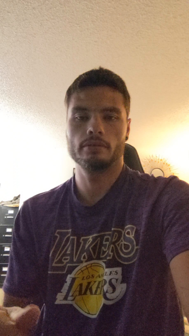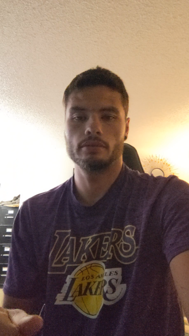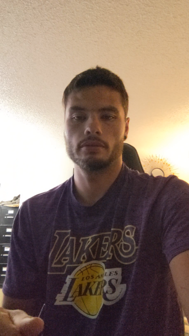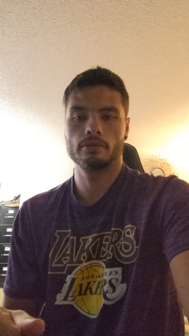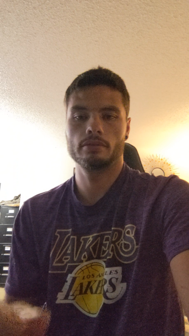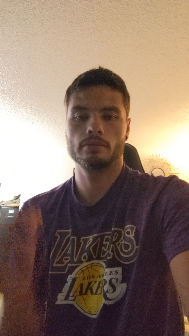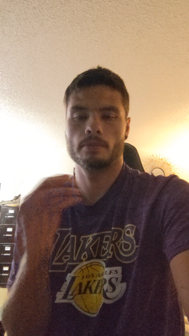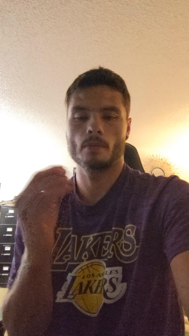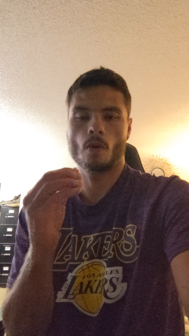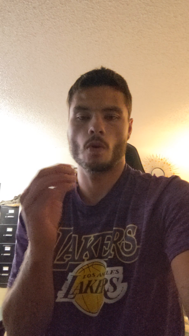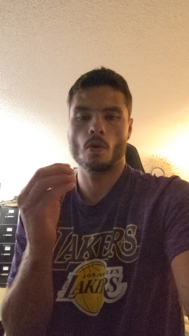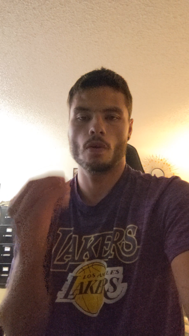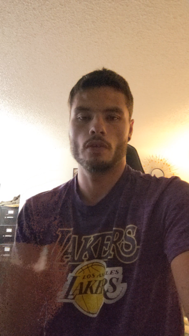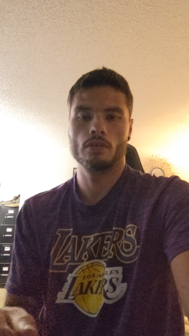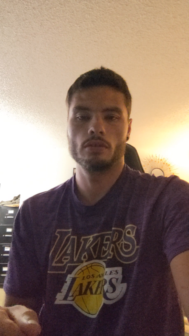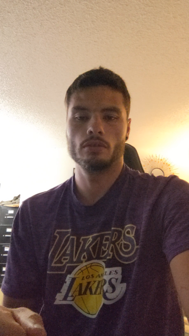more